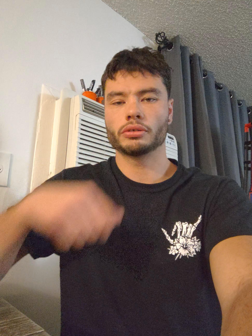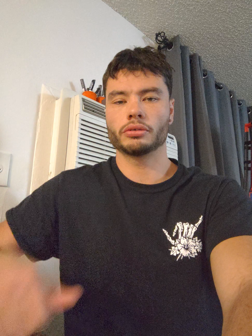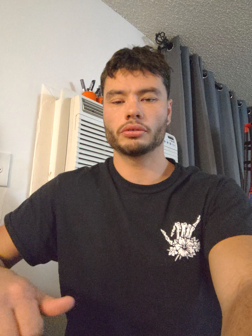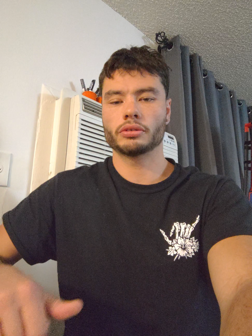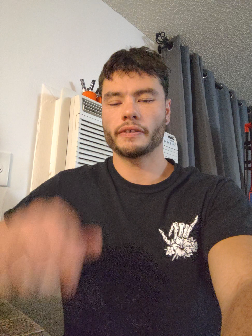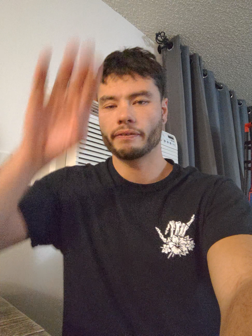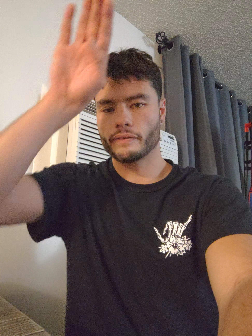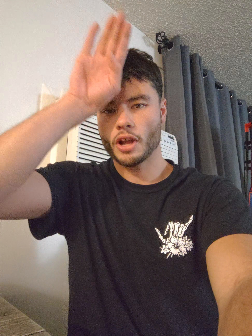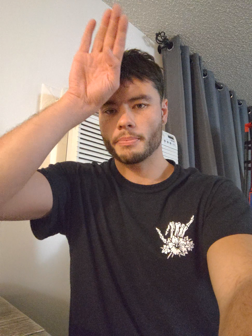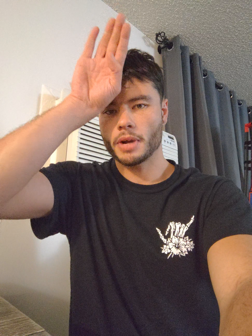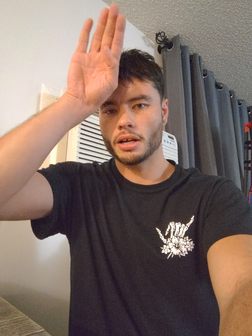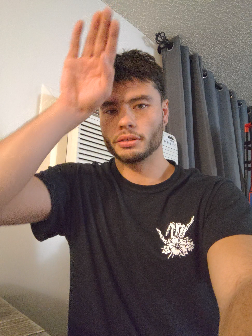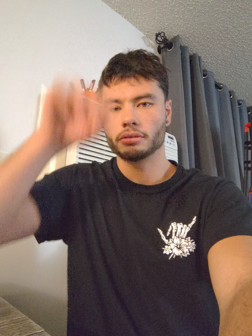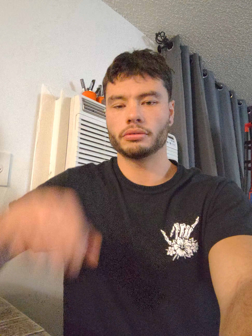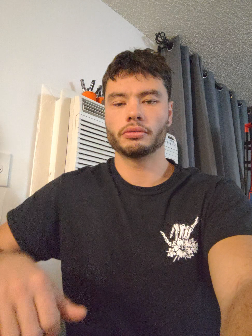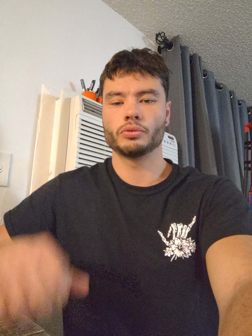fireman